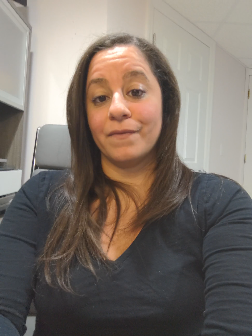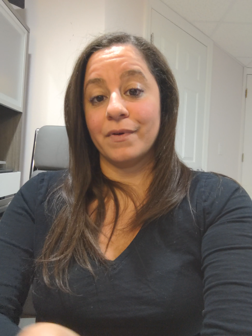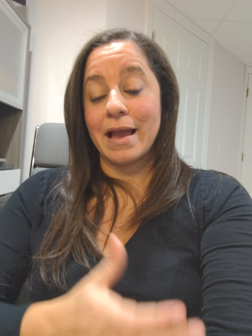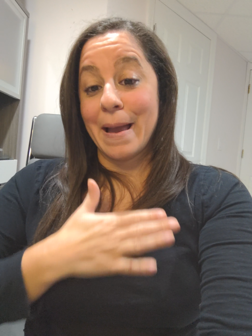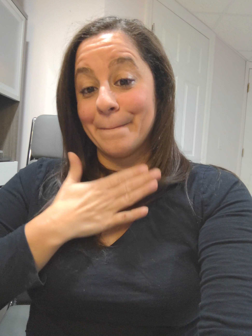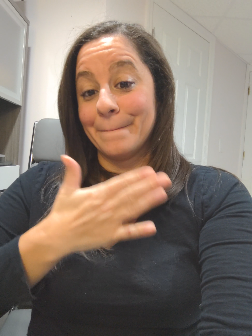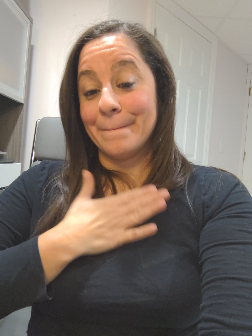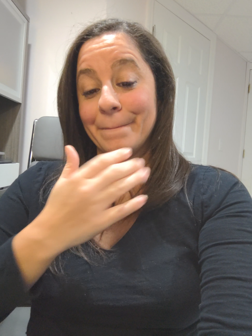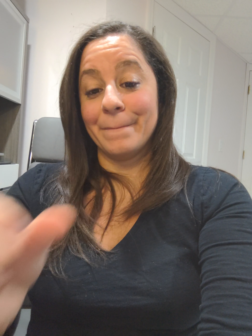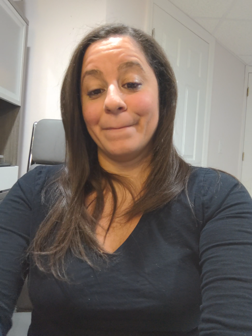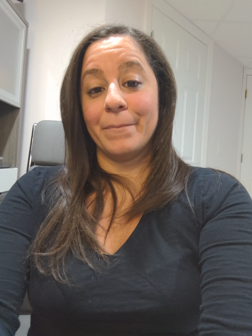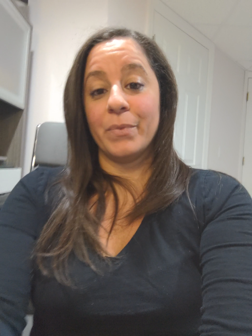happy